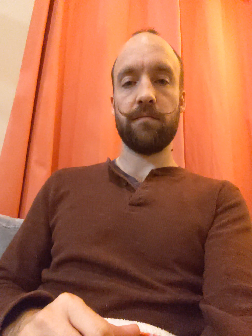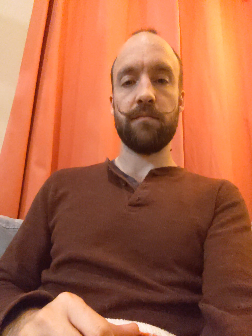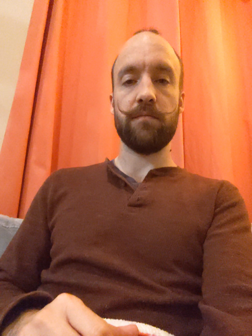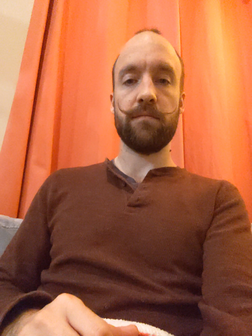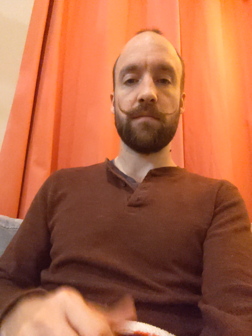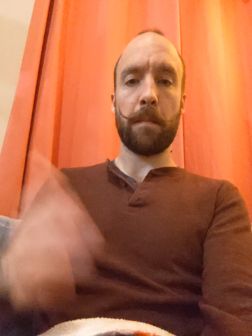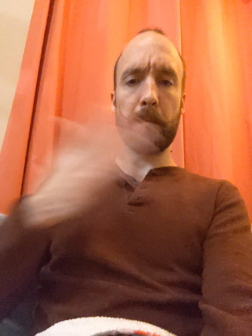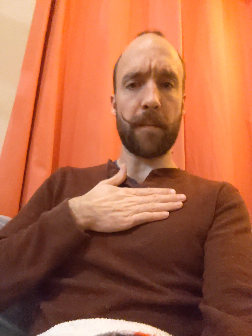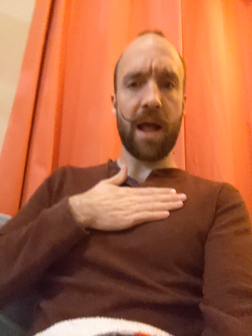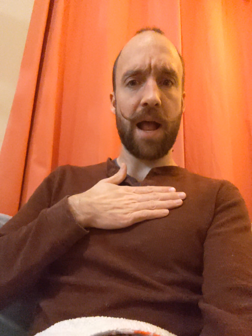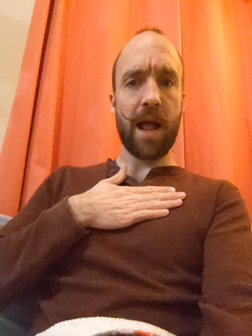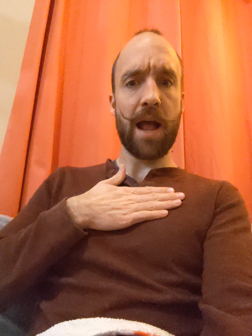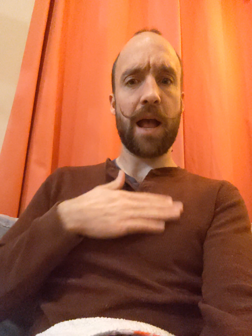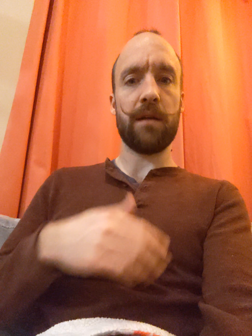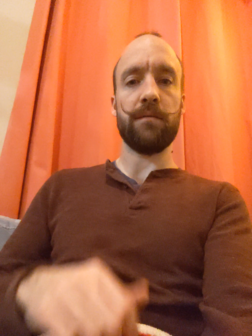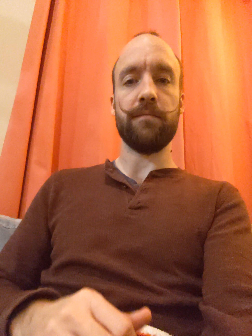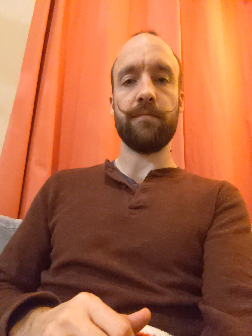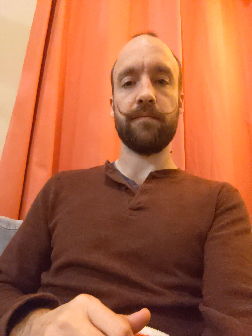my